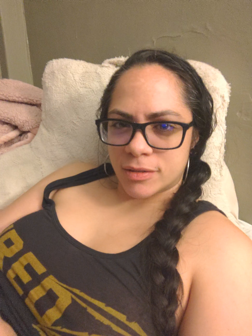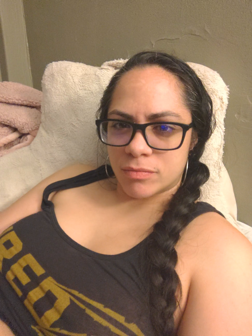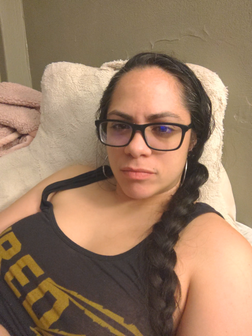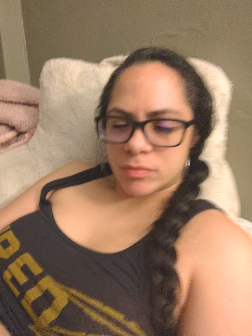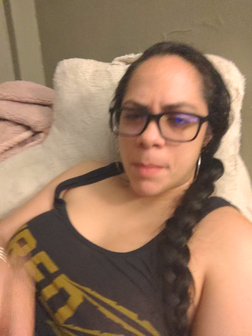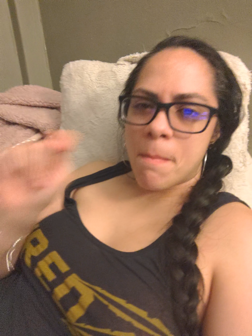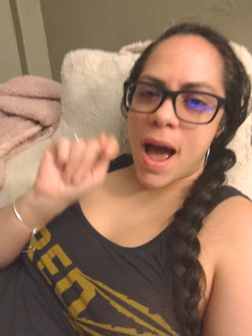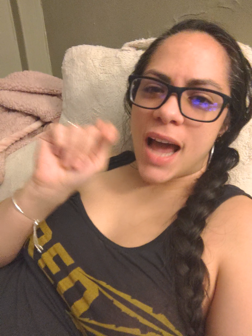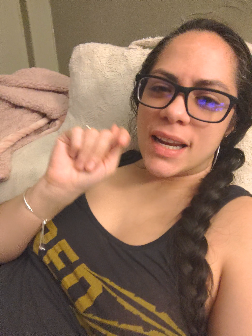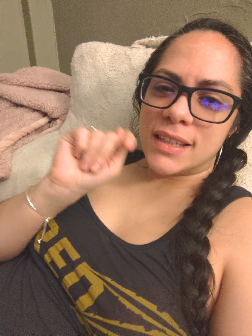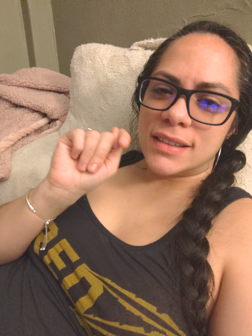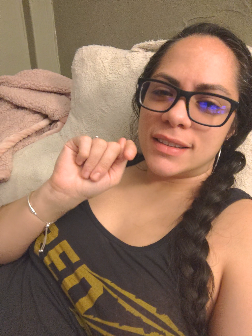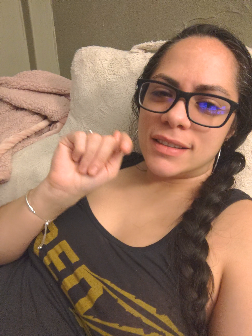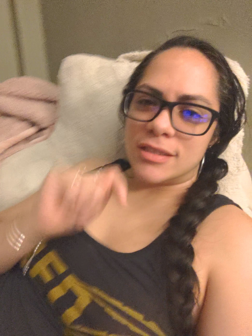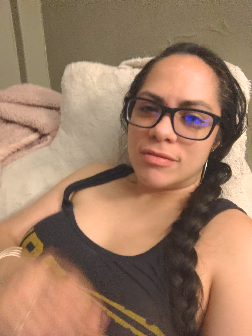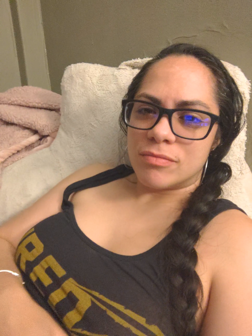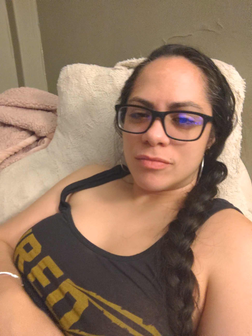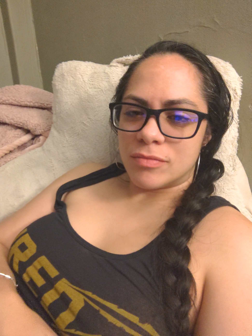potty